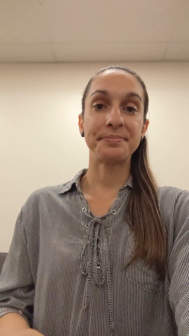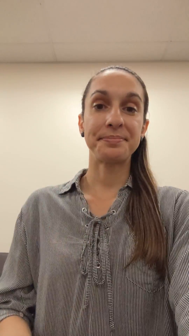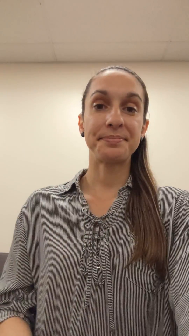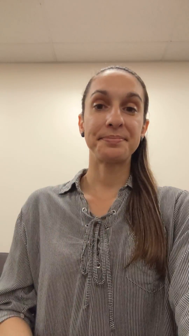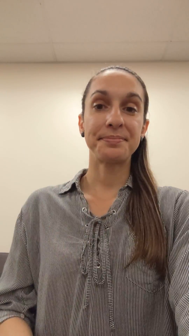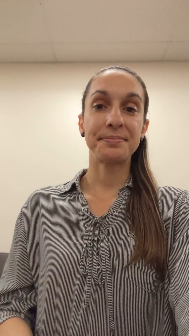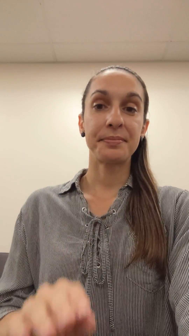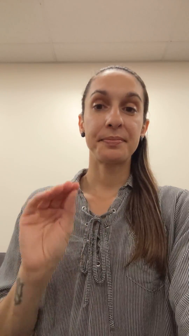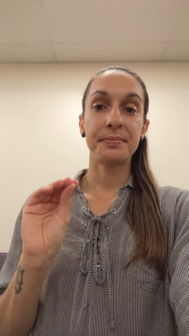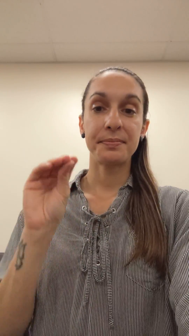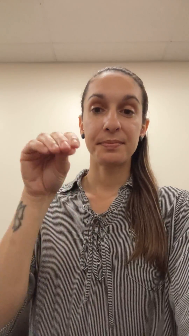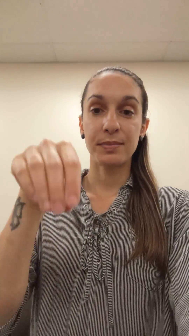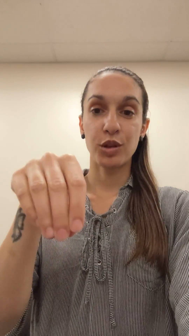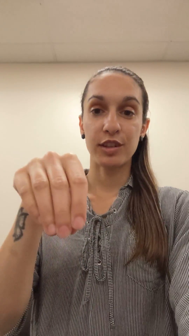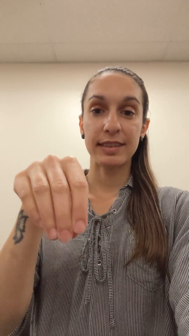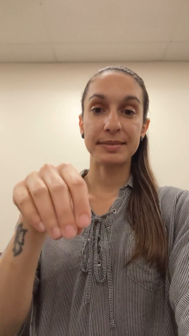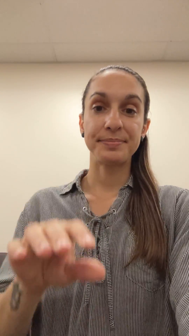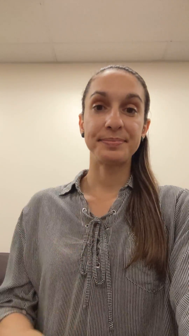put